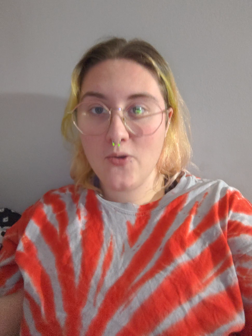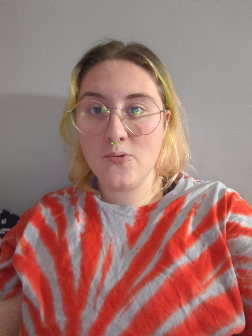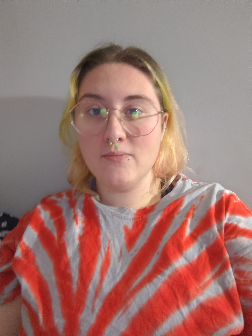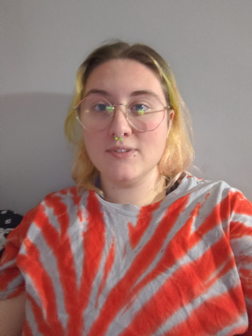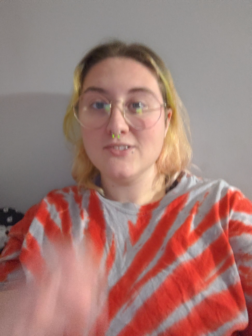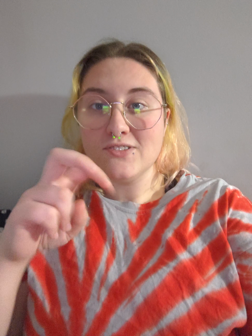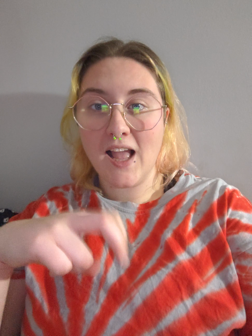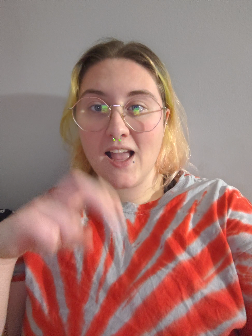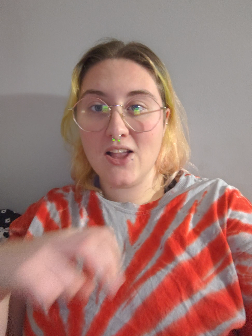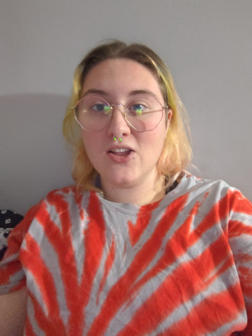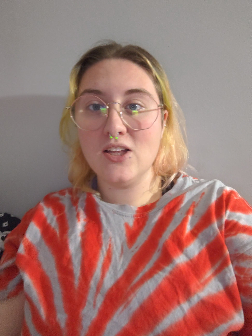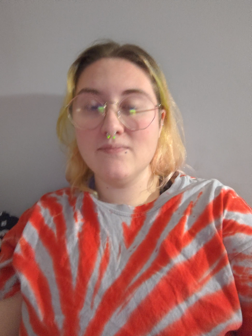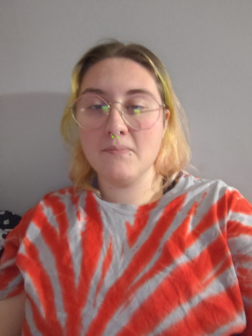chair